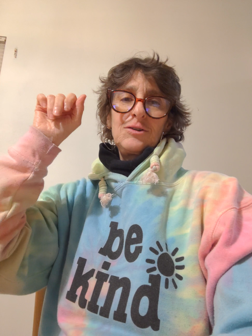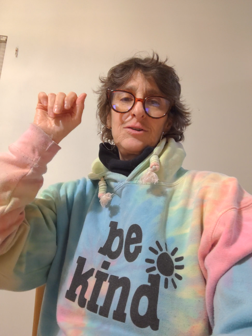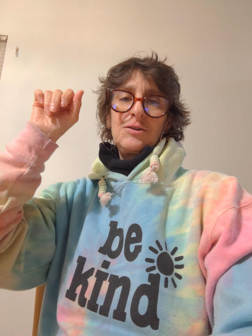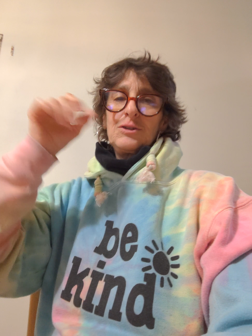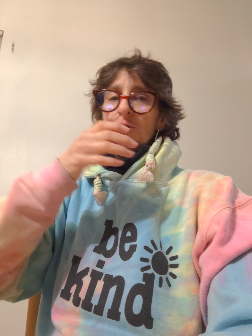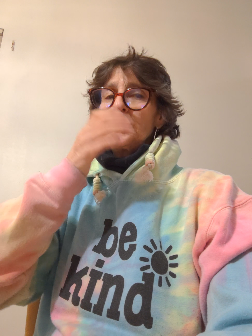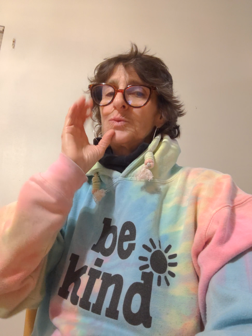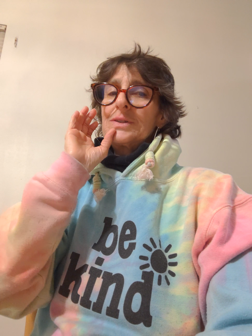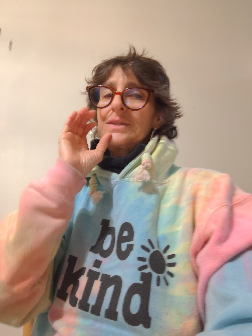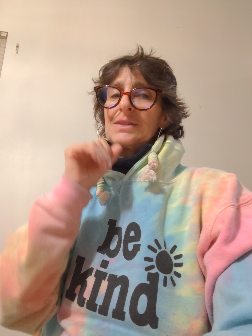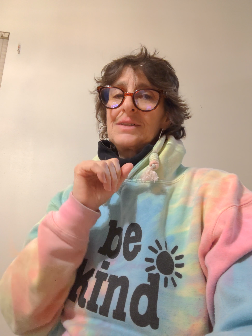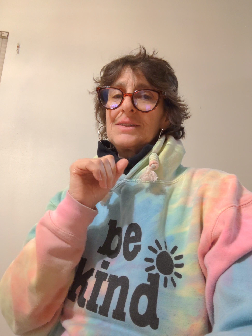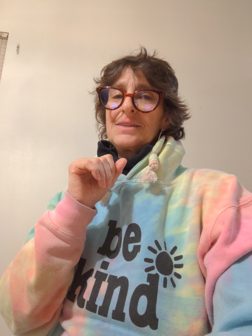drink